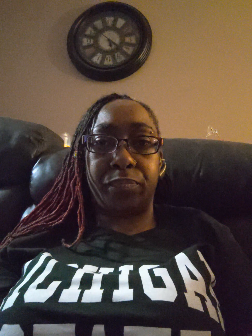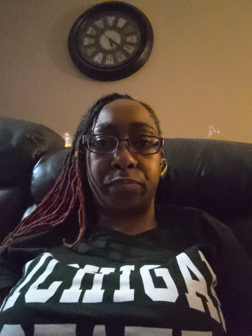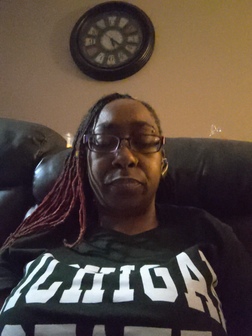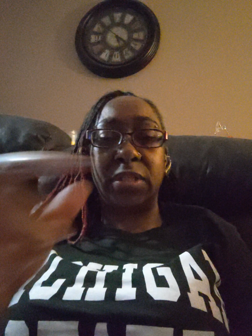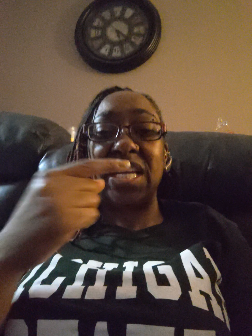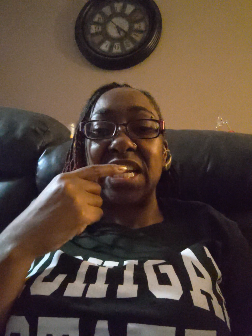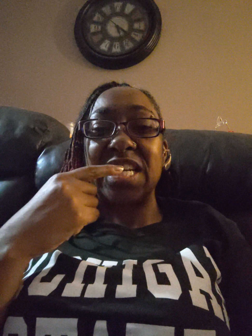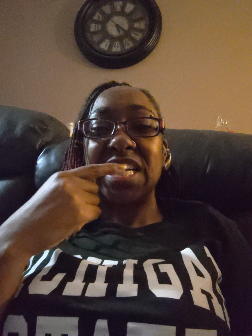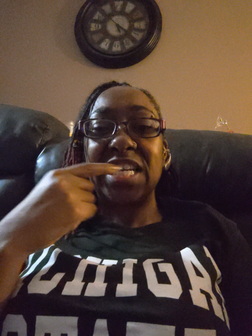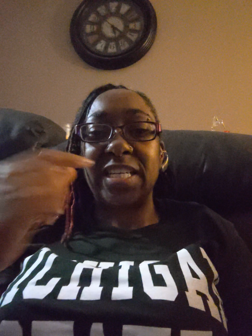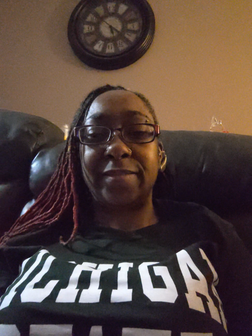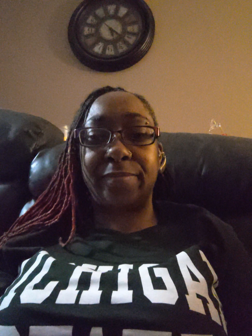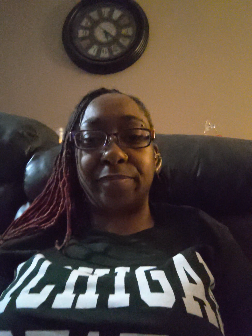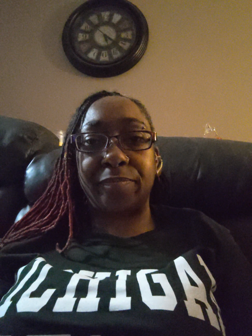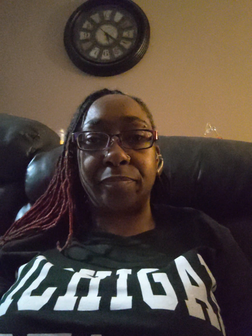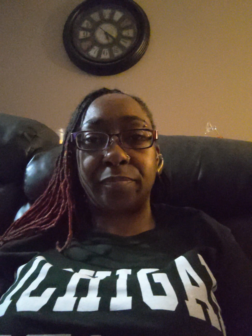tooth